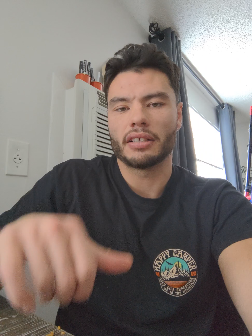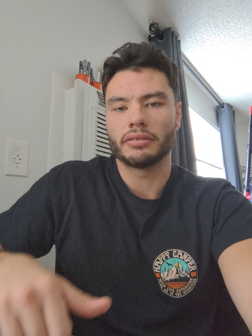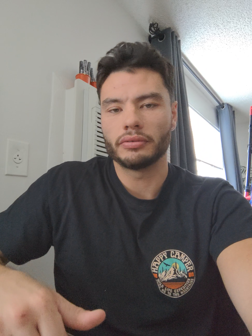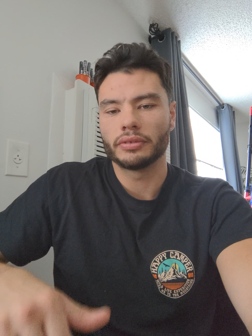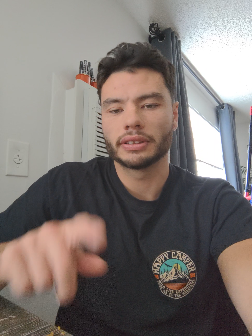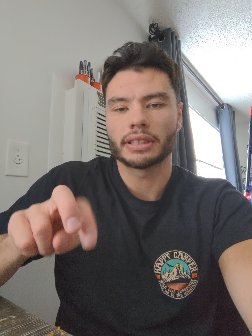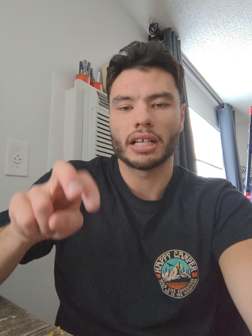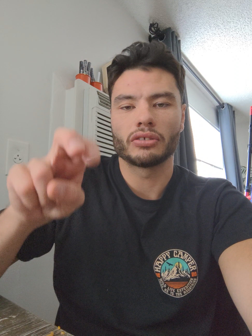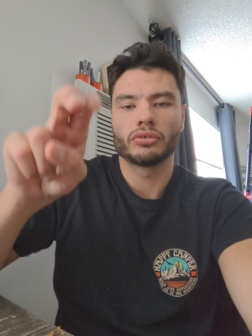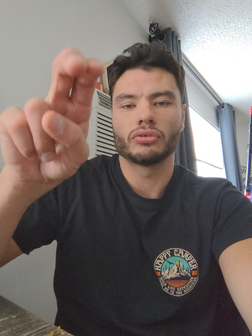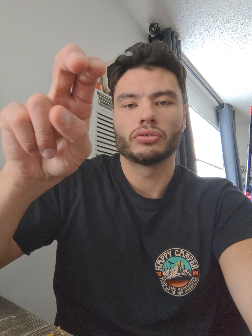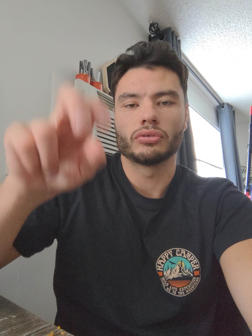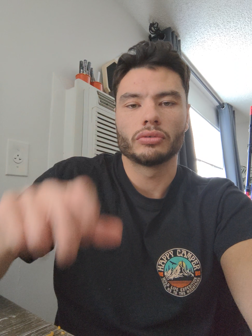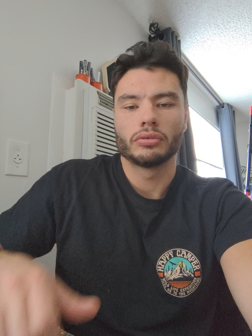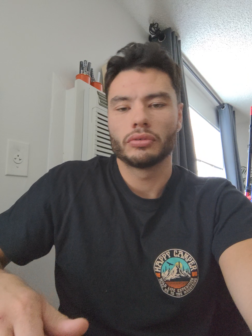stairs